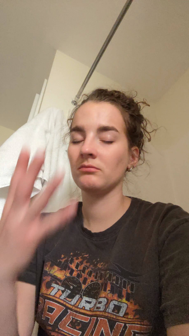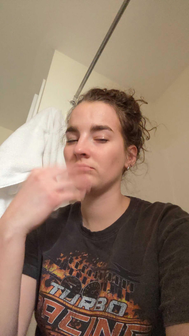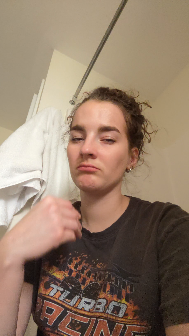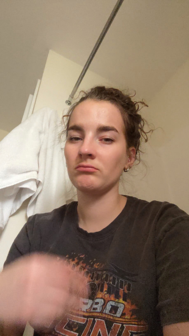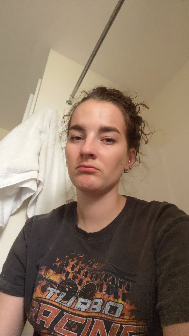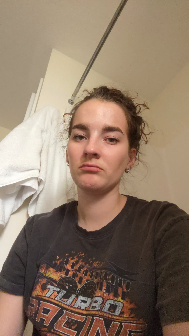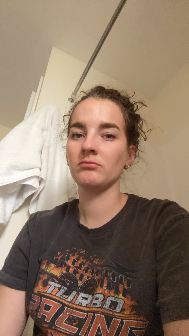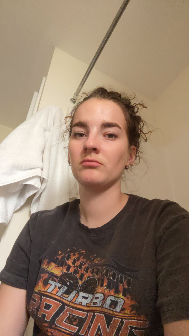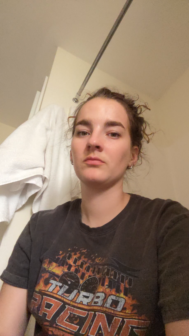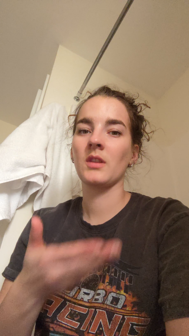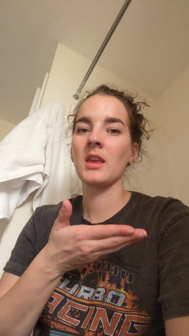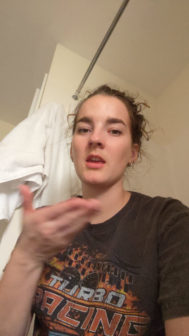carry